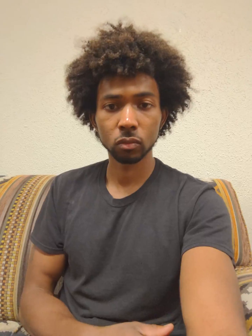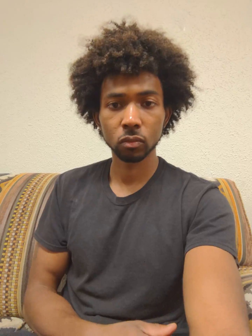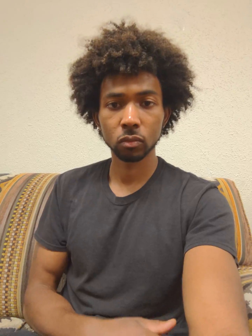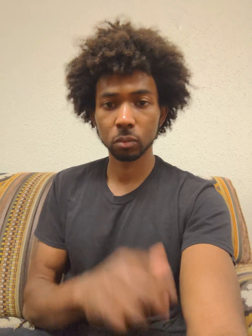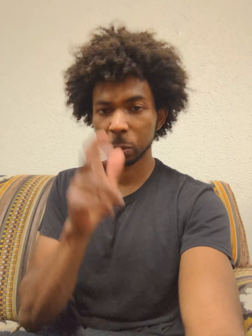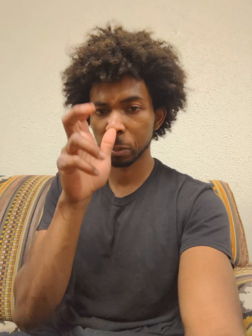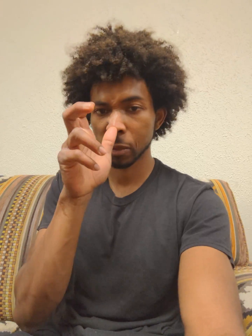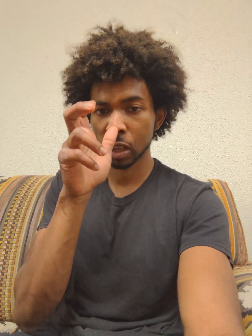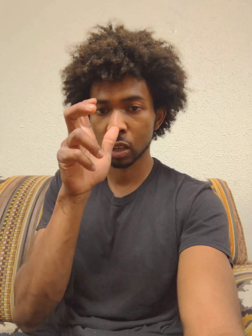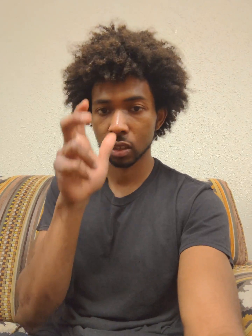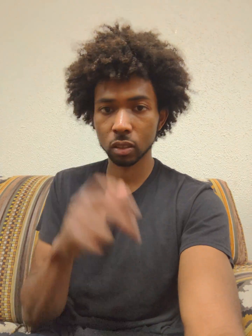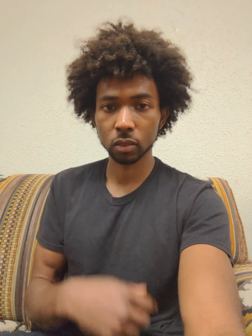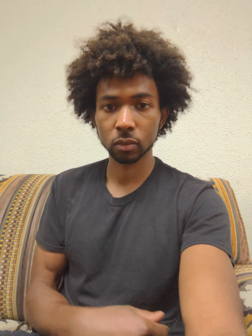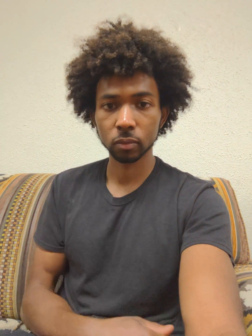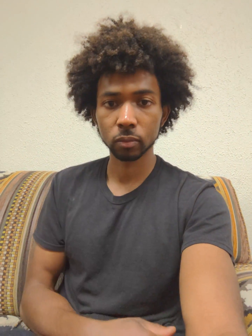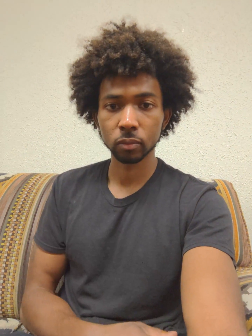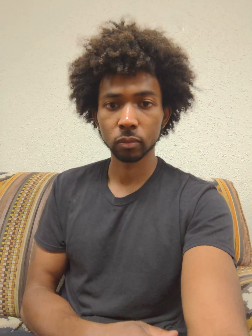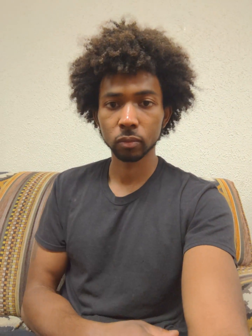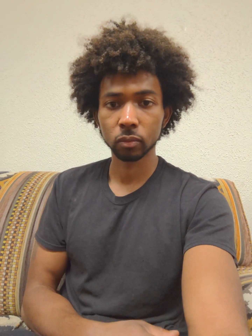ant